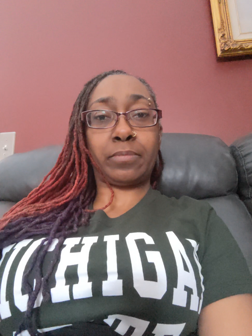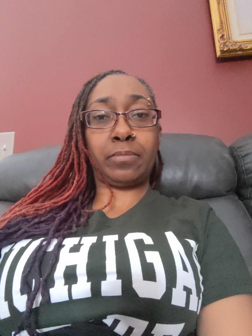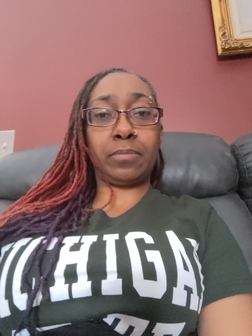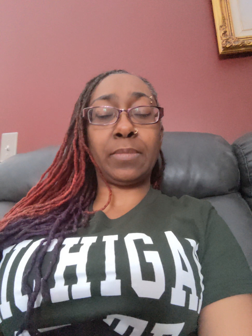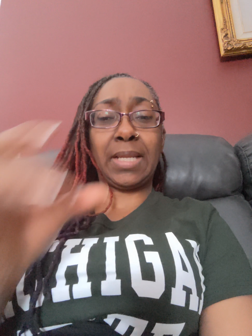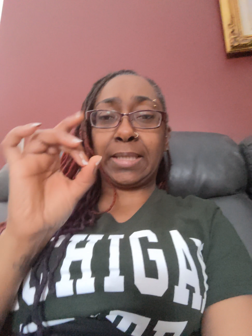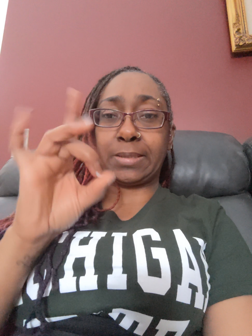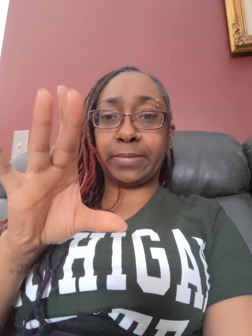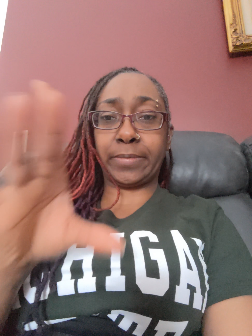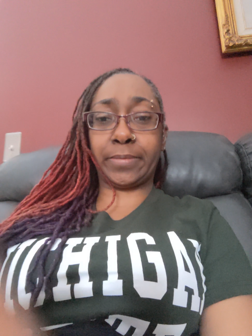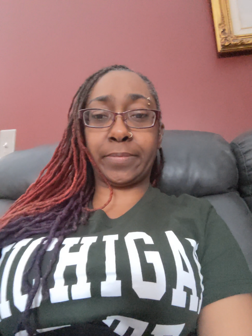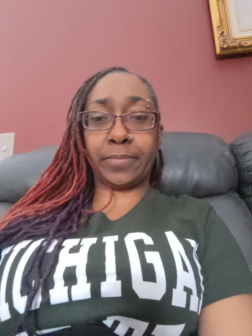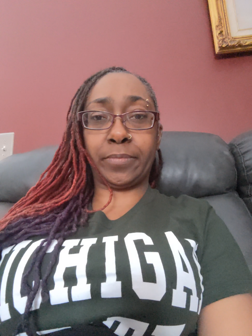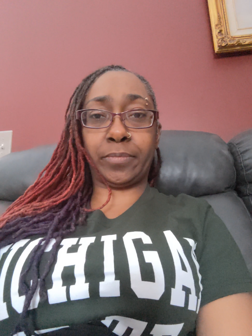hate